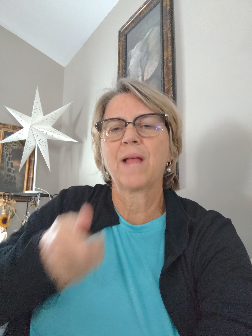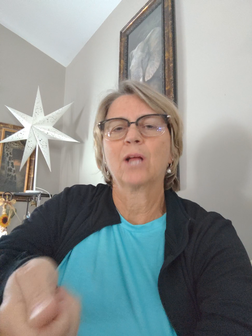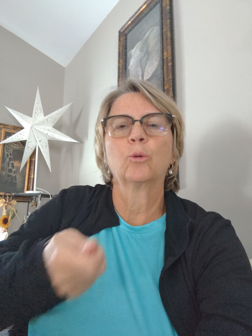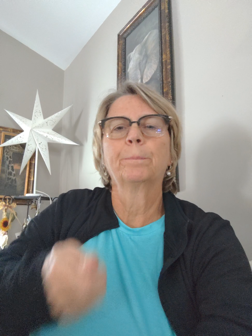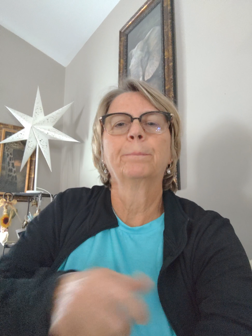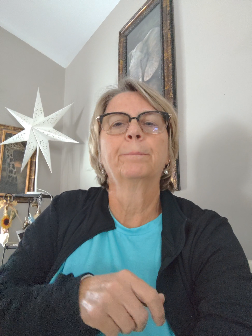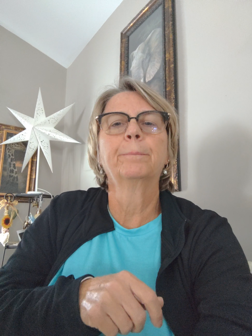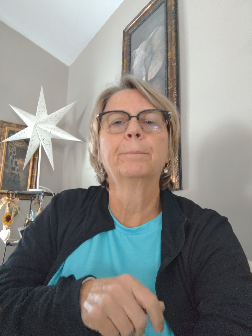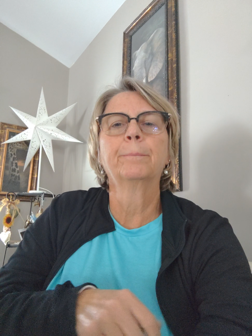vacuum